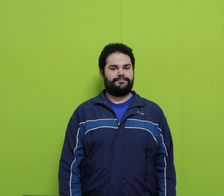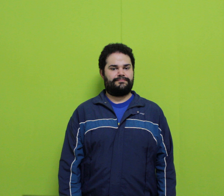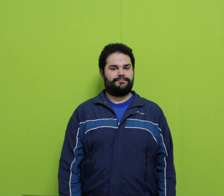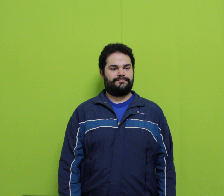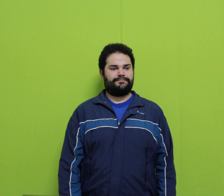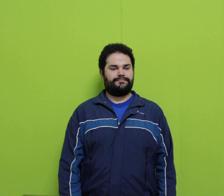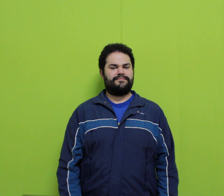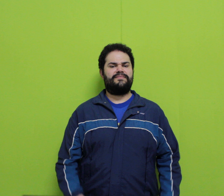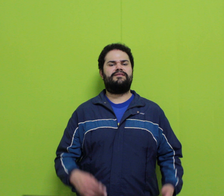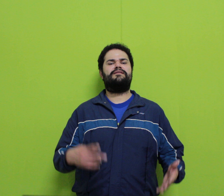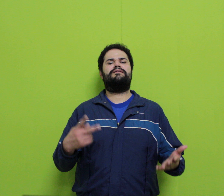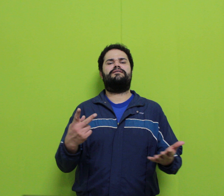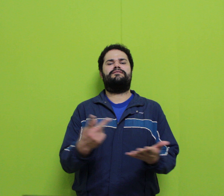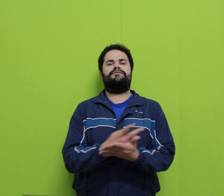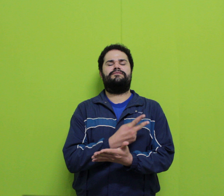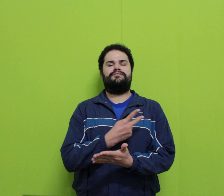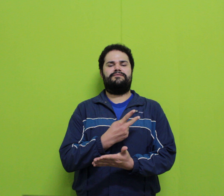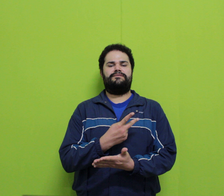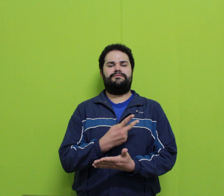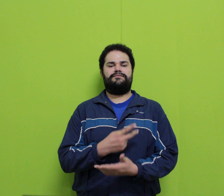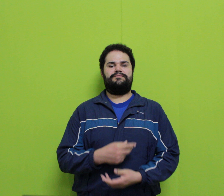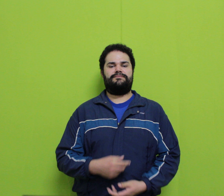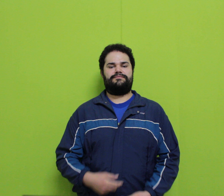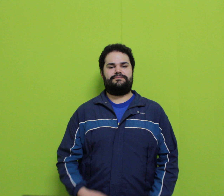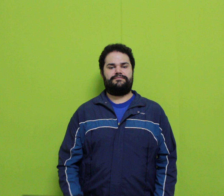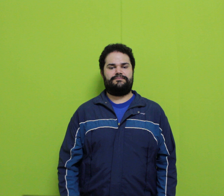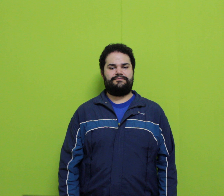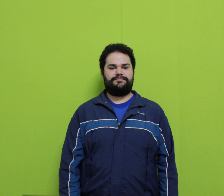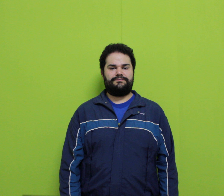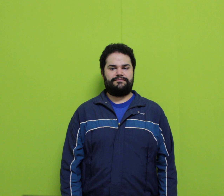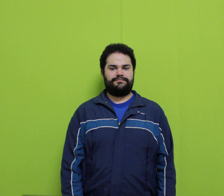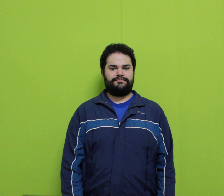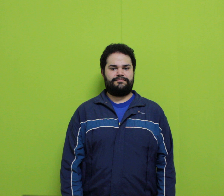acontecer